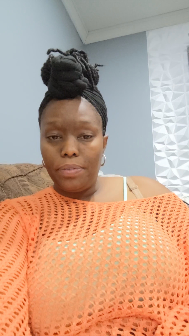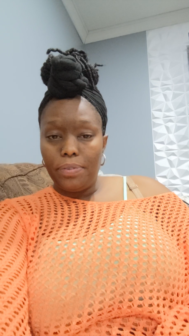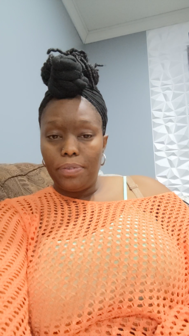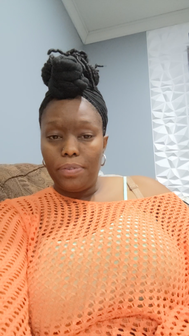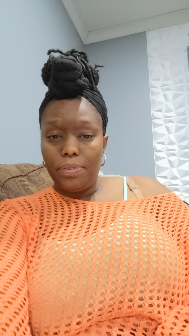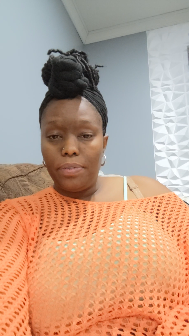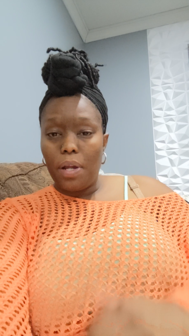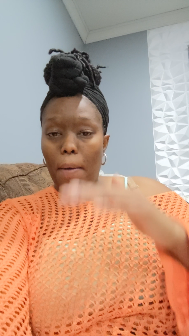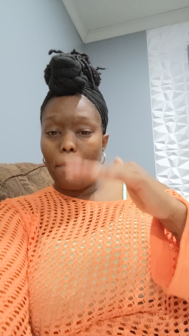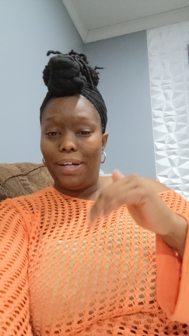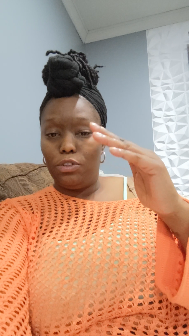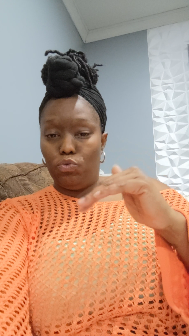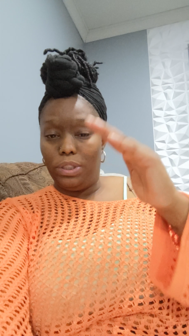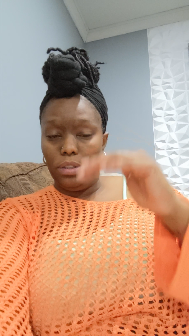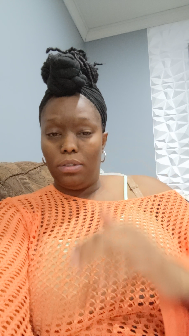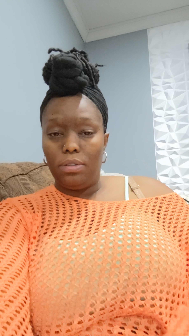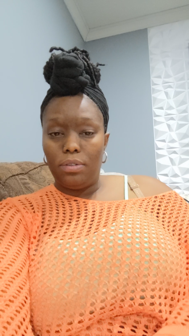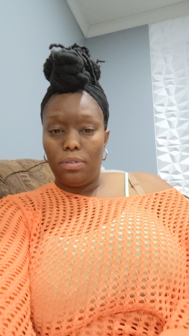build